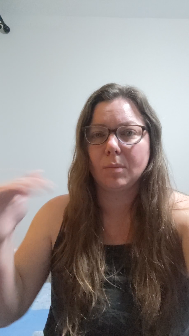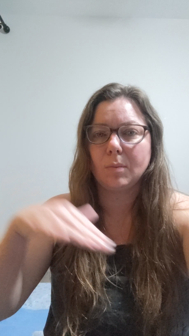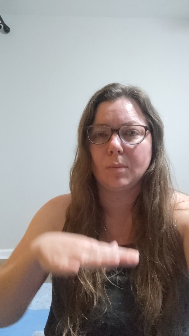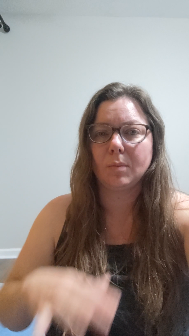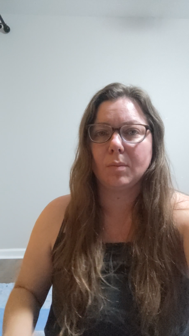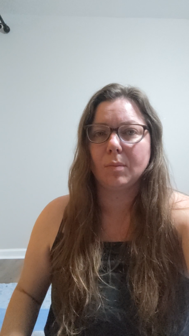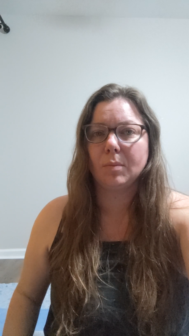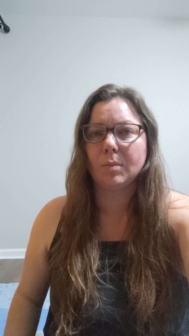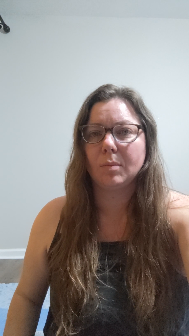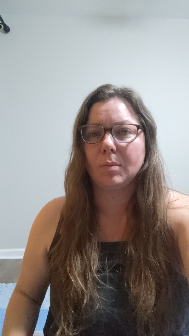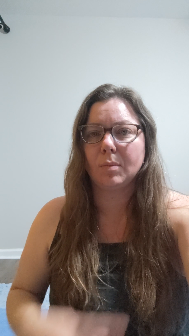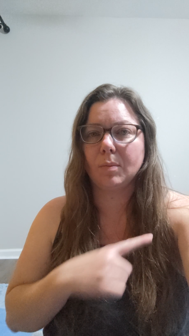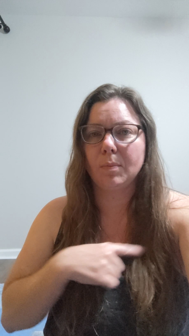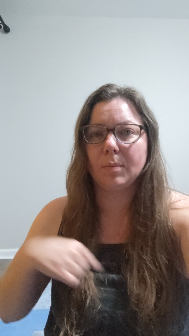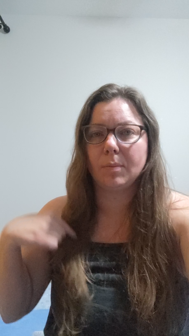bib